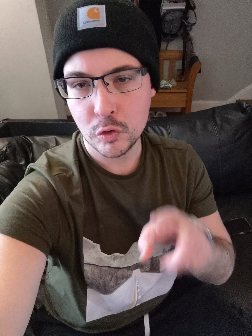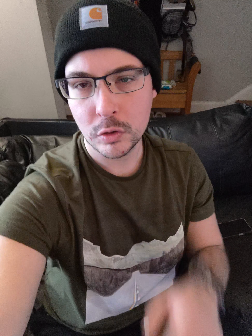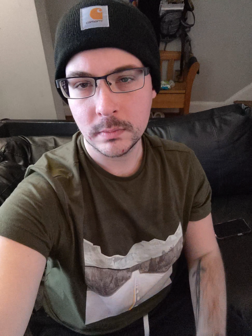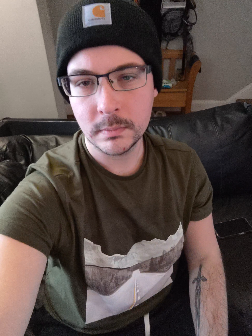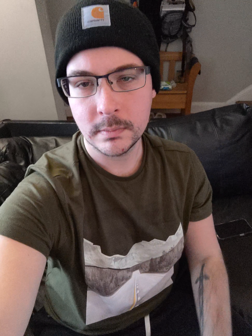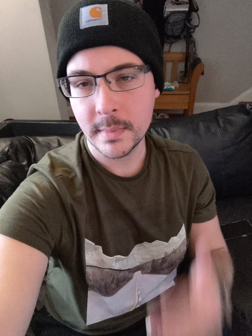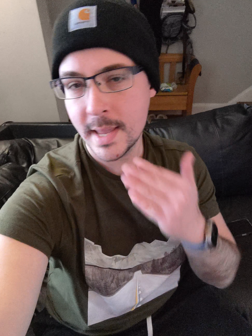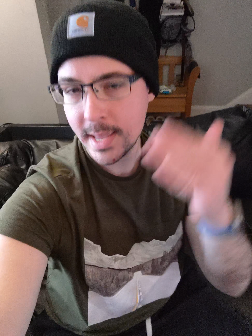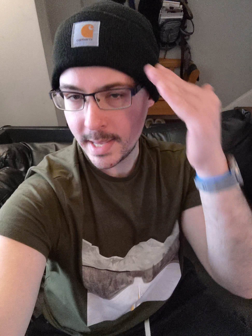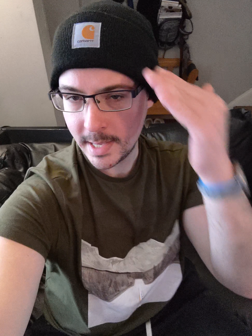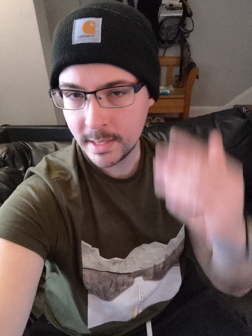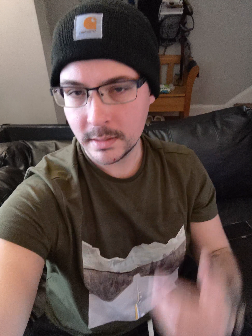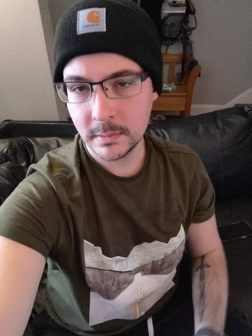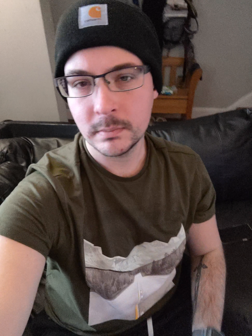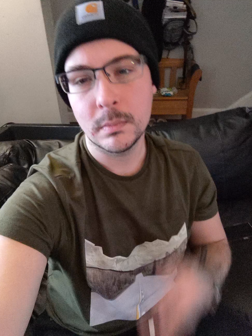head